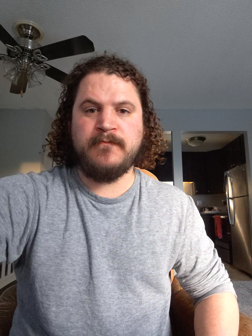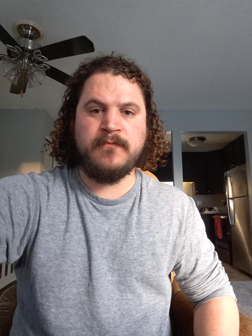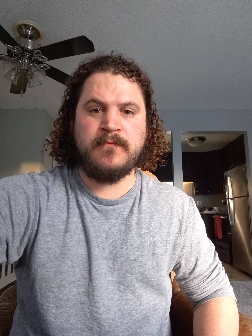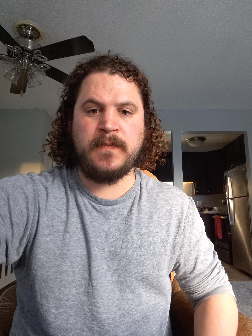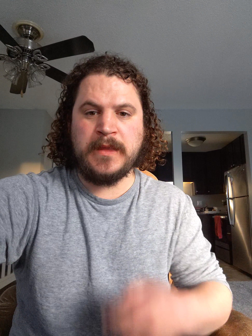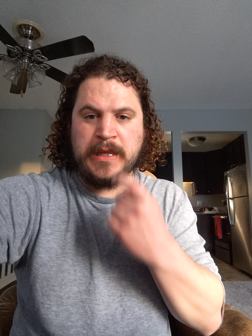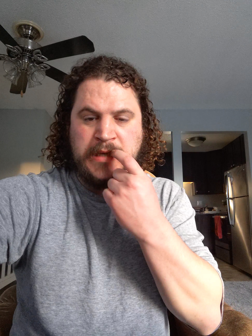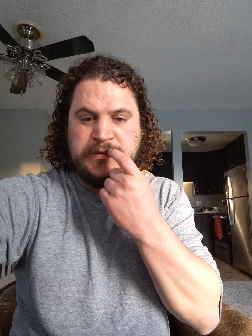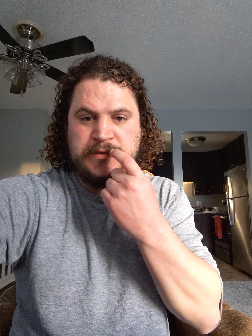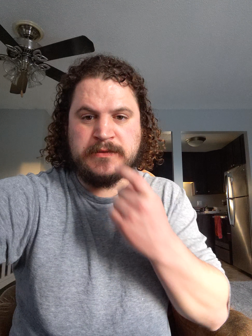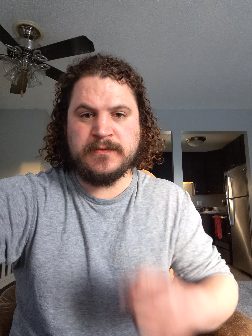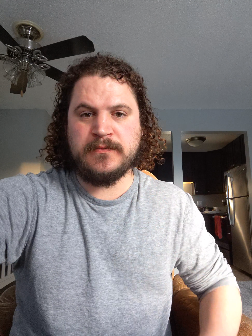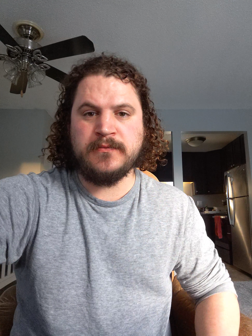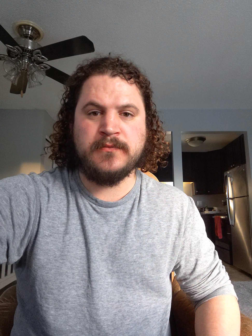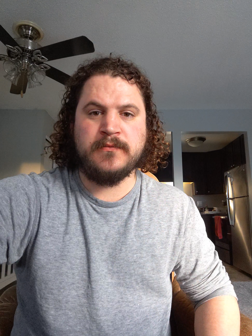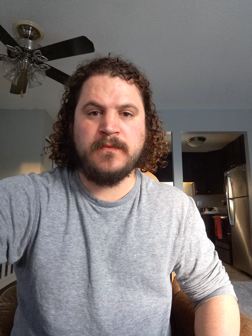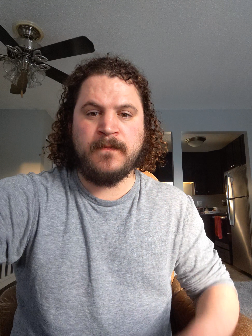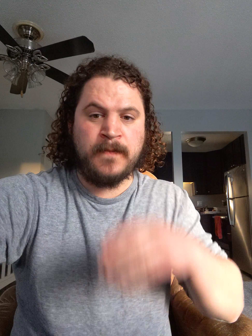window